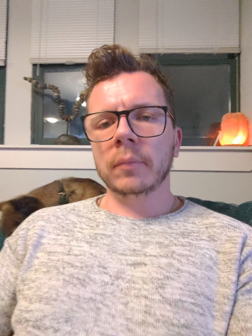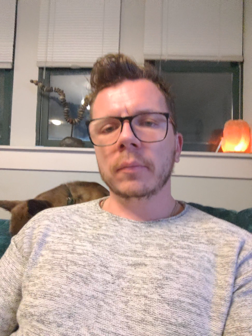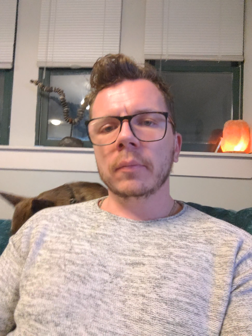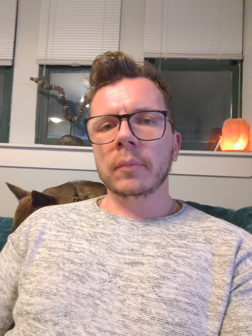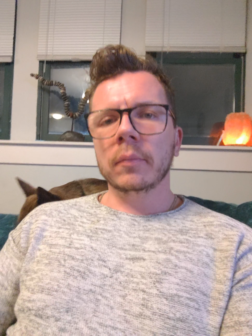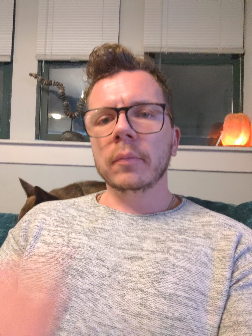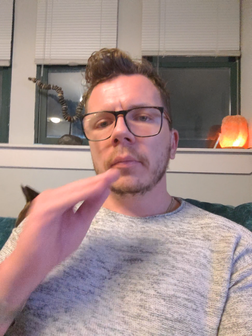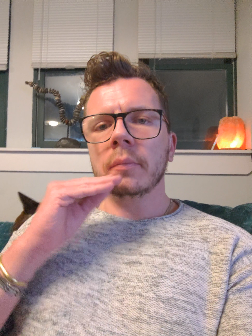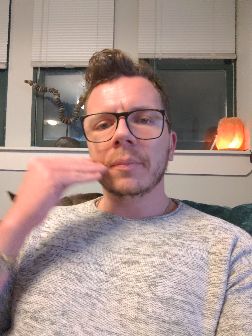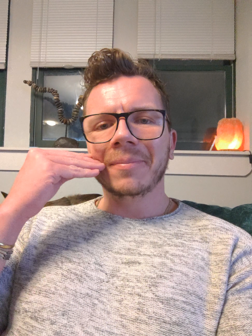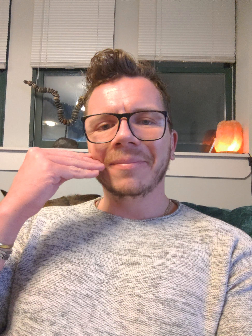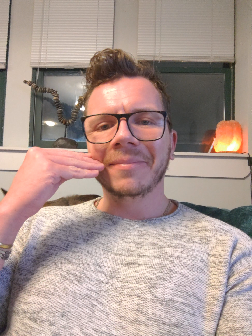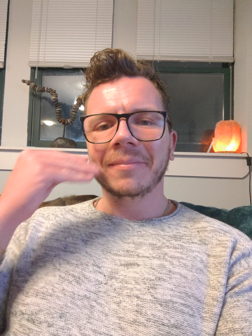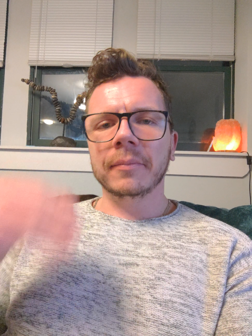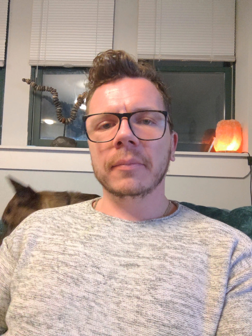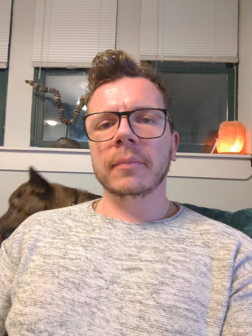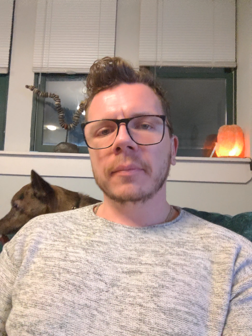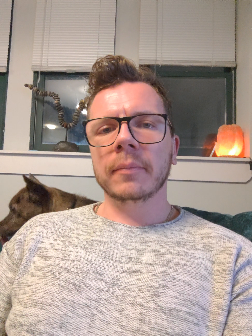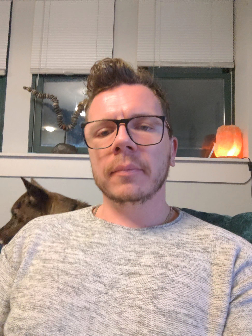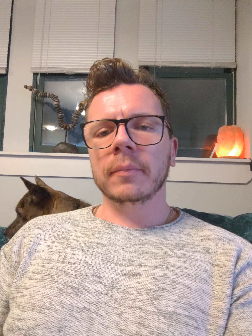smile